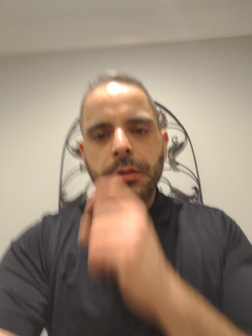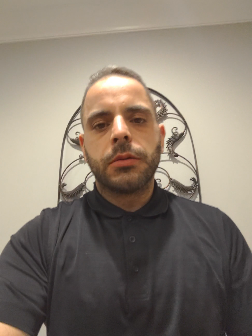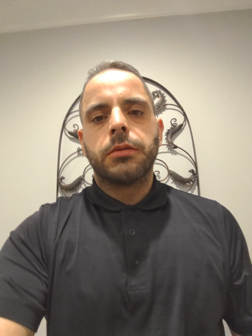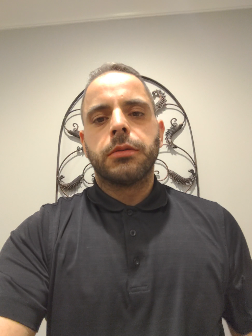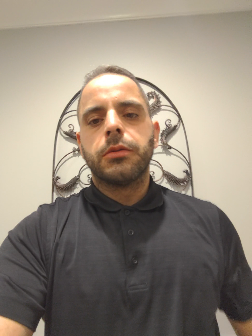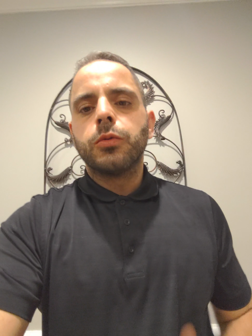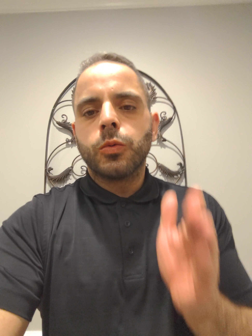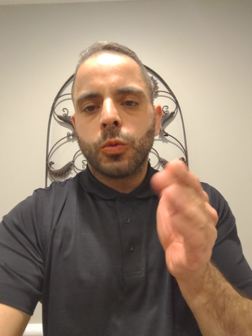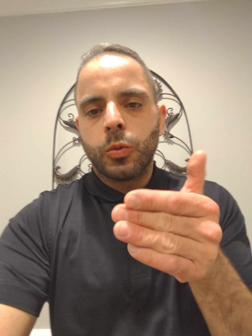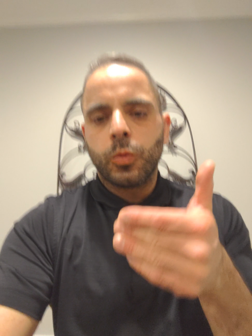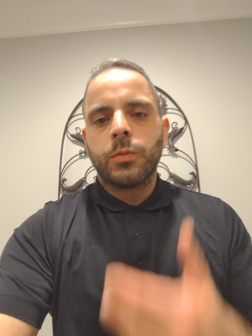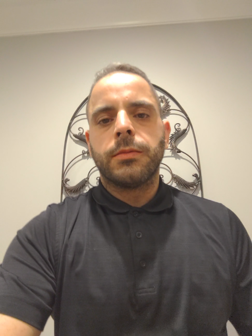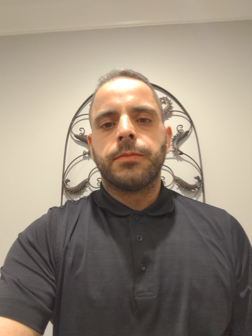room